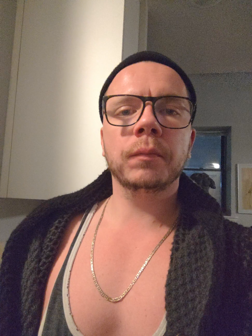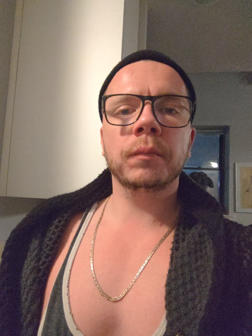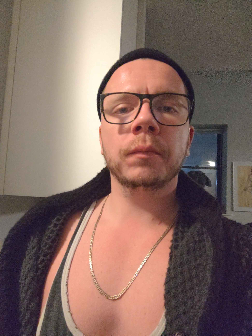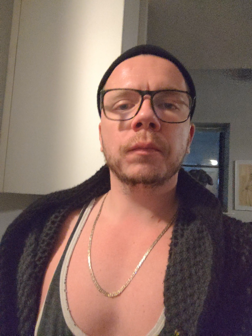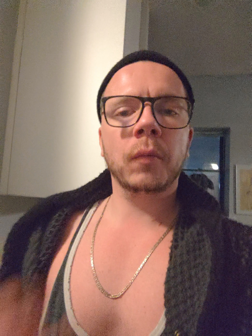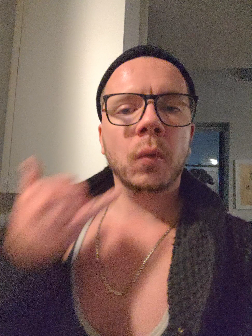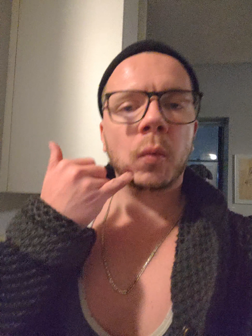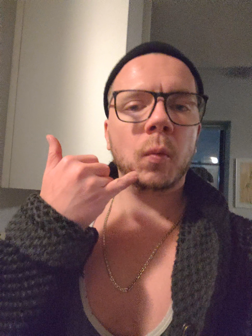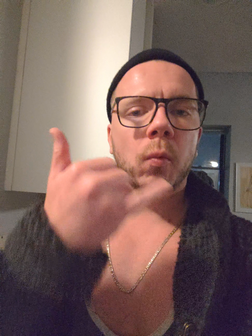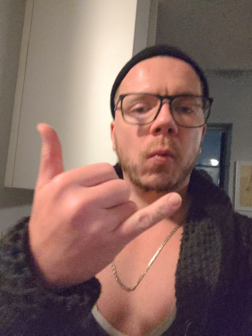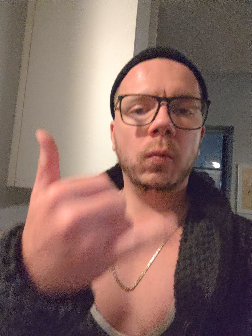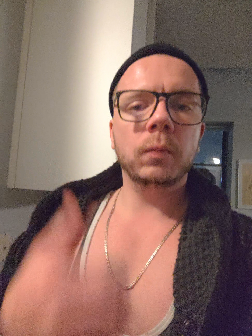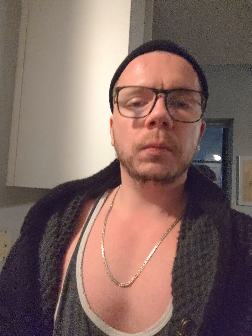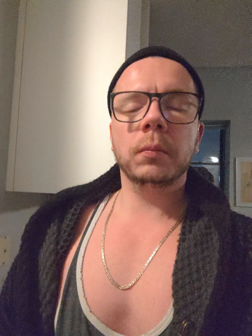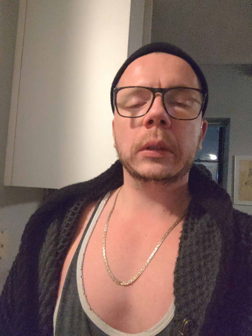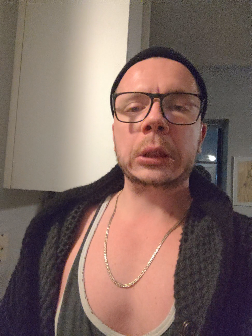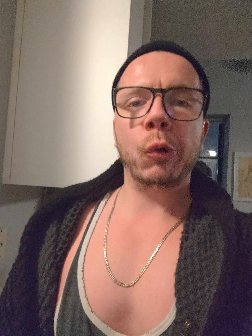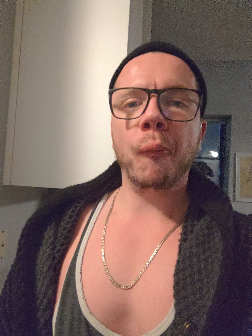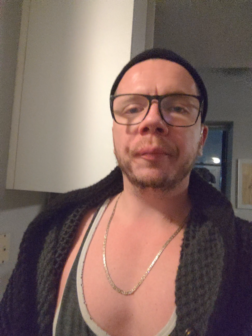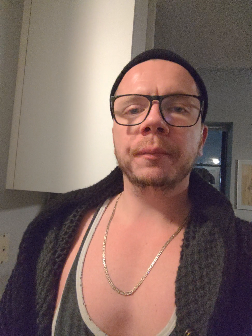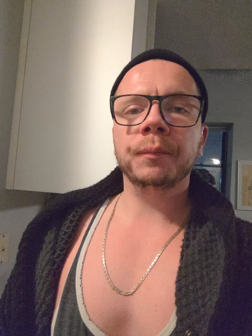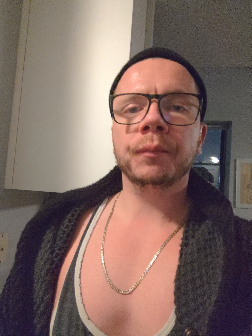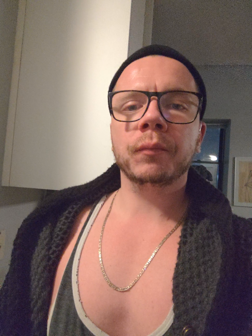call on the phone